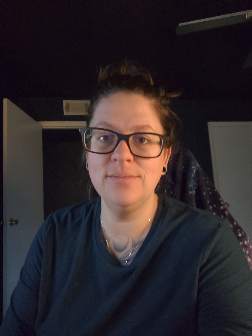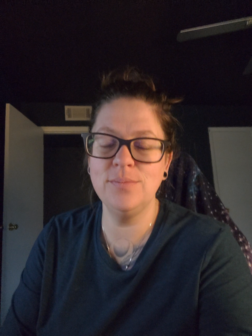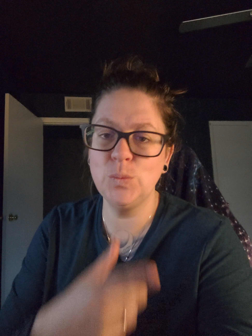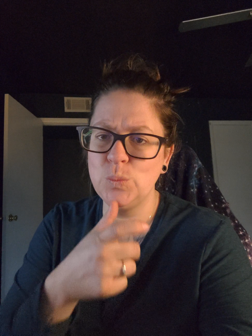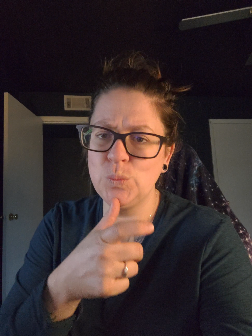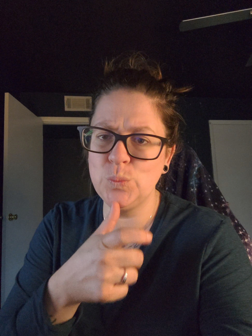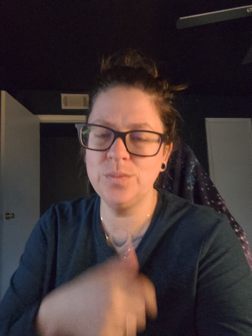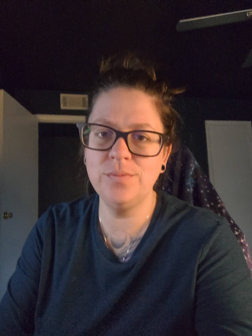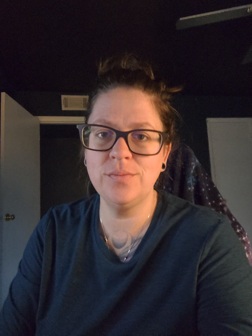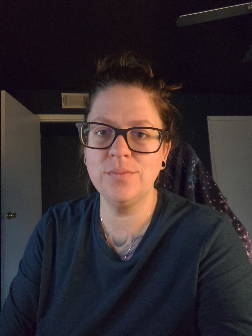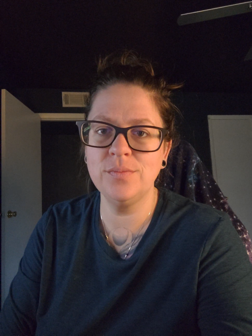who